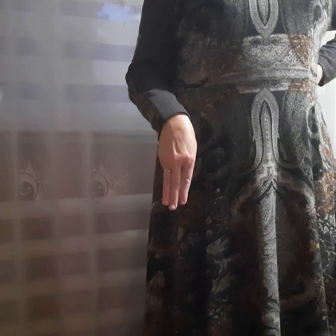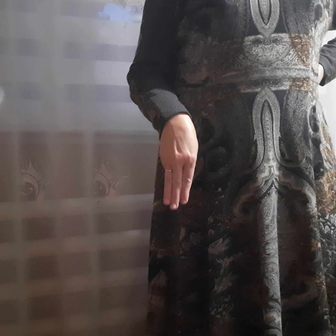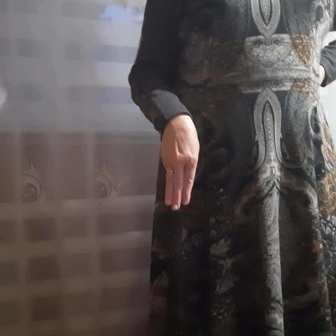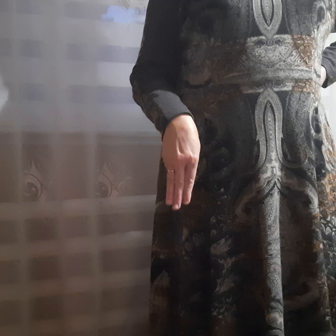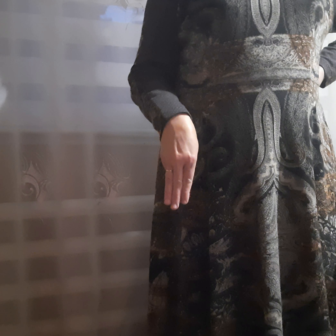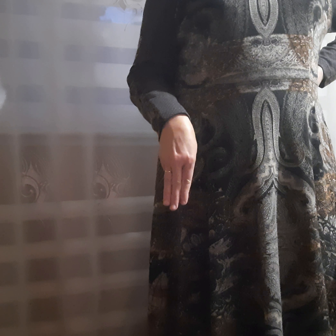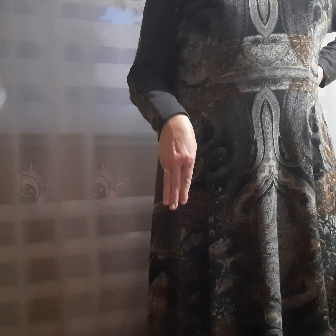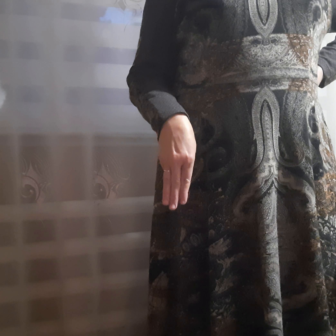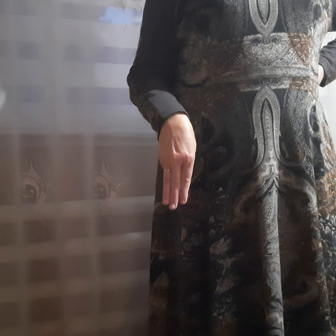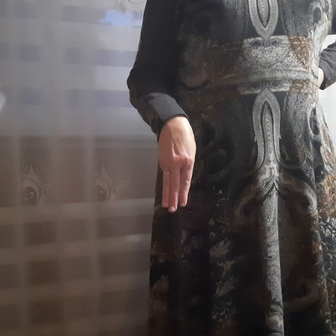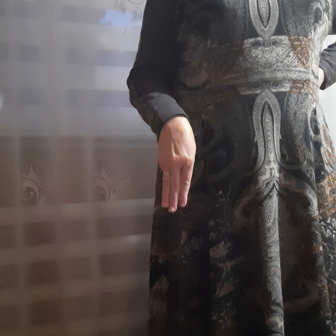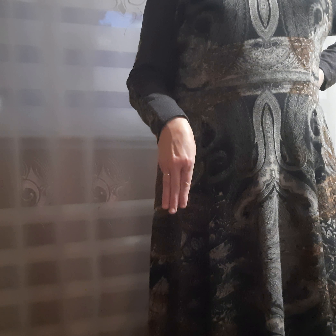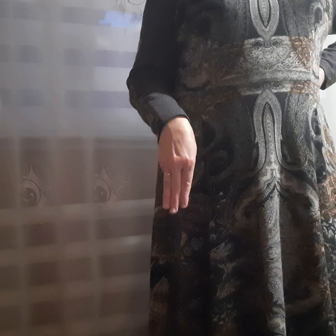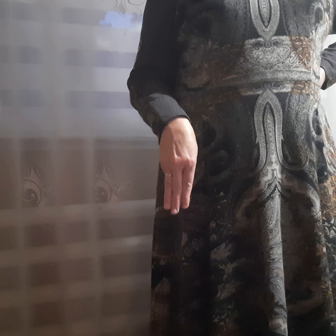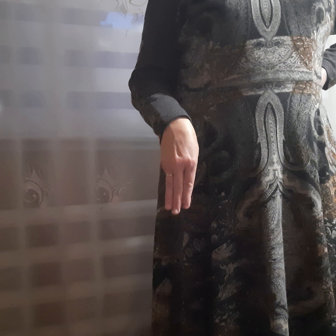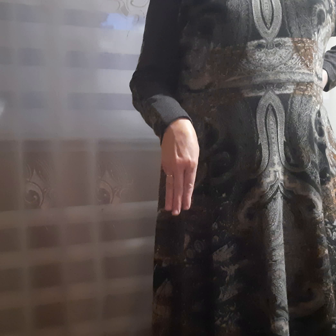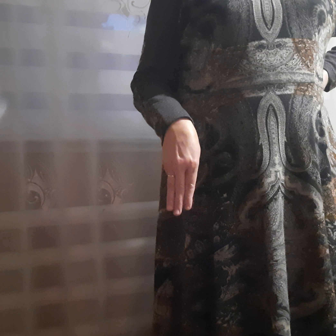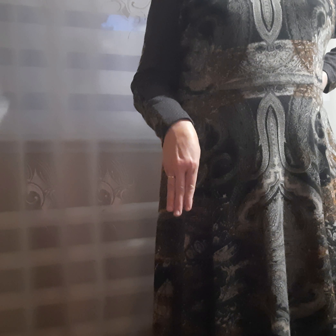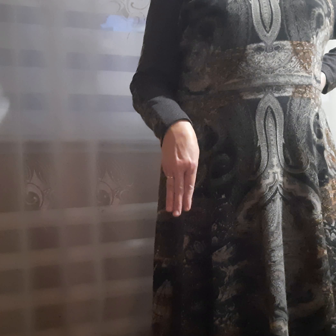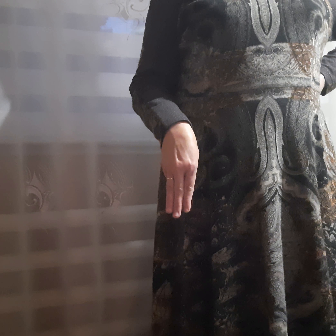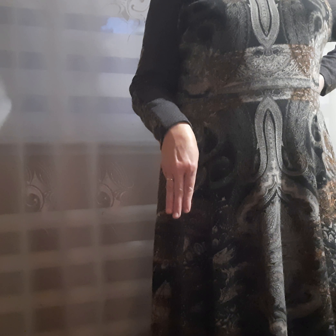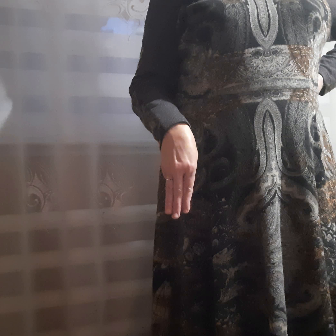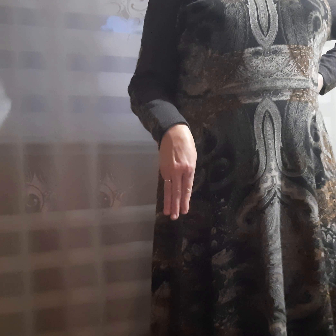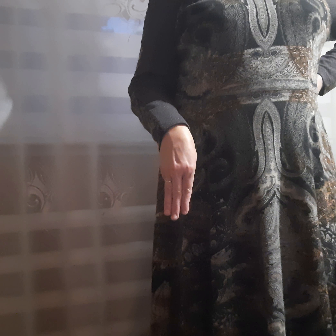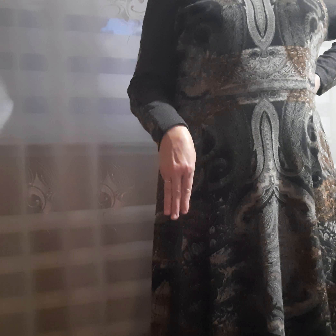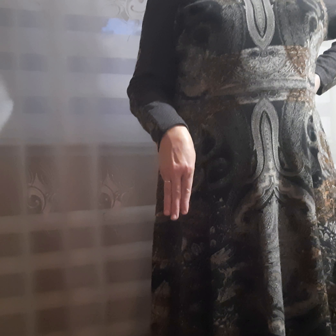Т